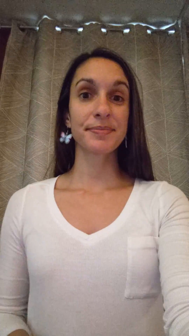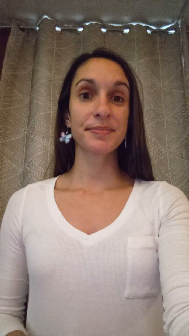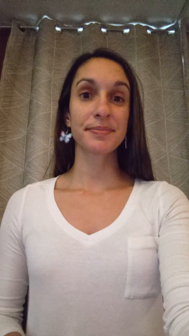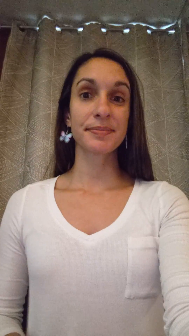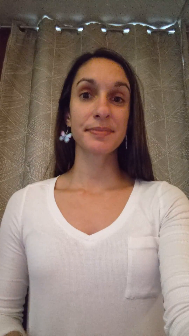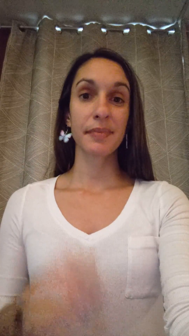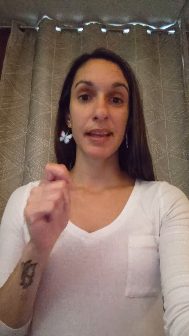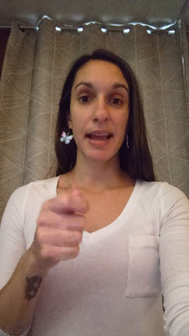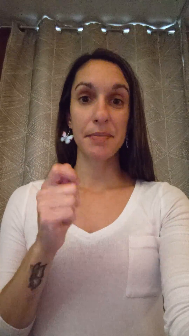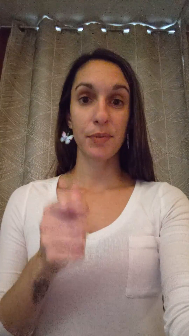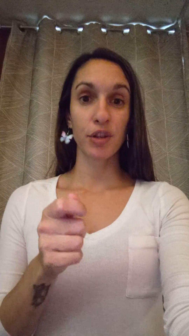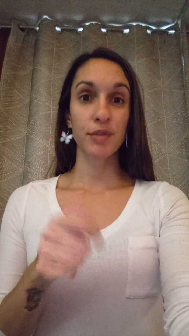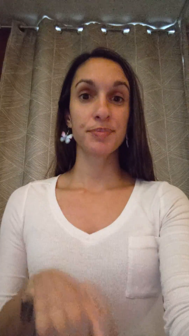hammer